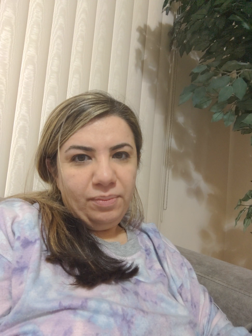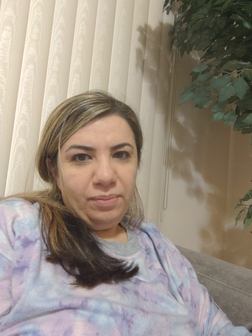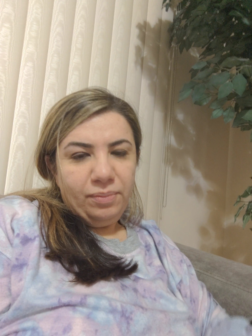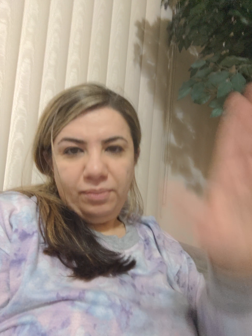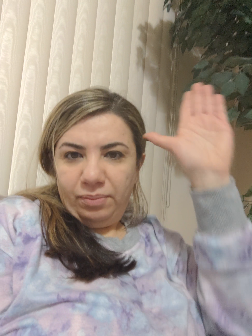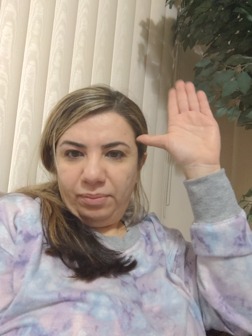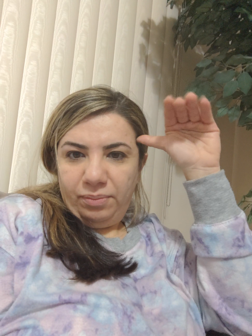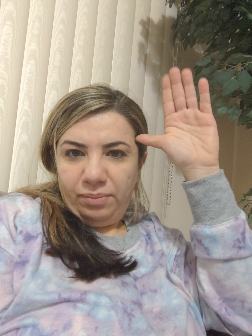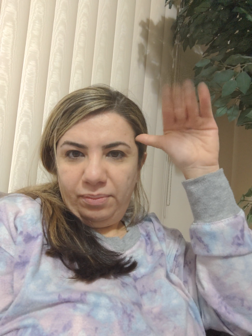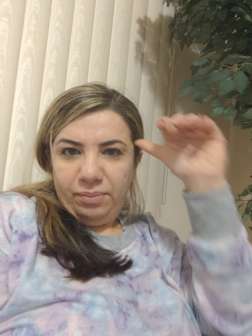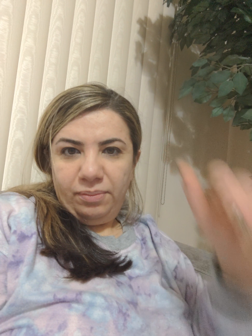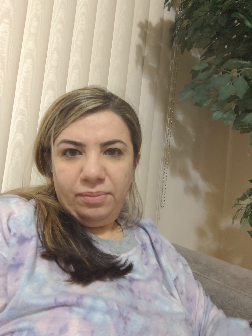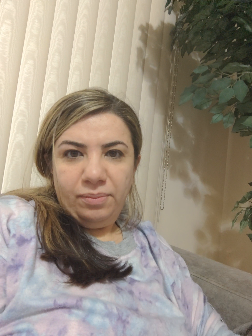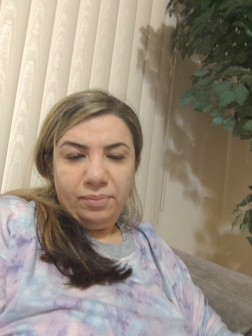donkey